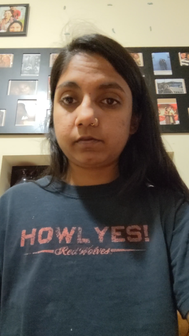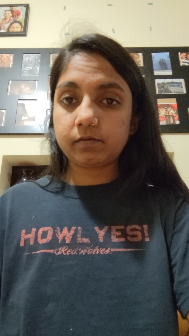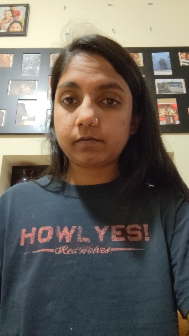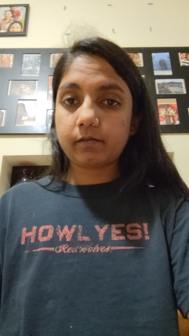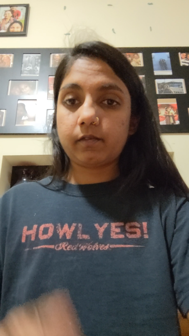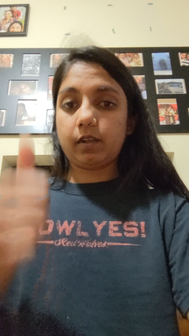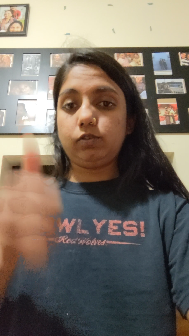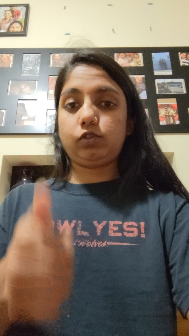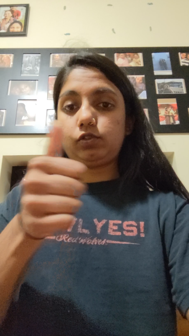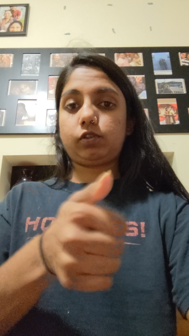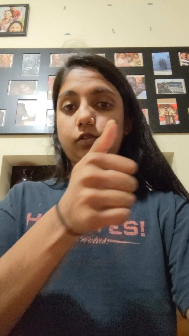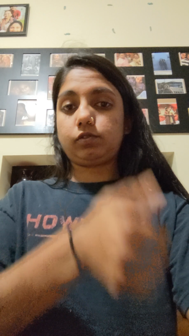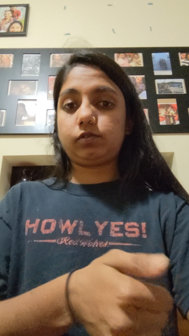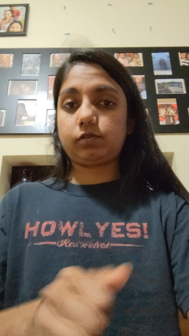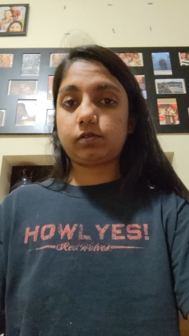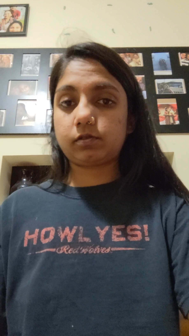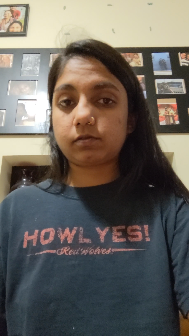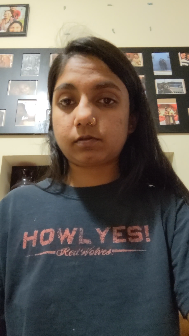each